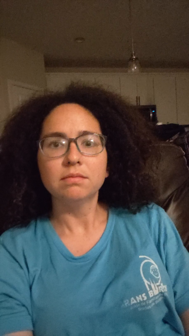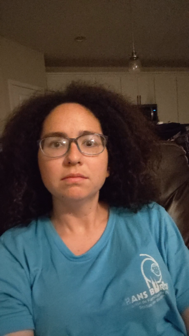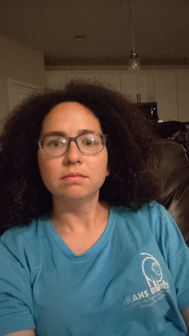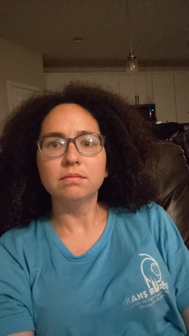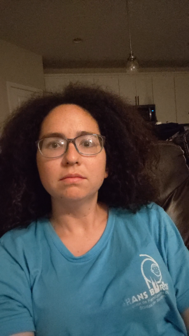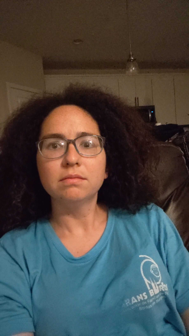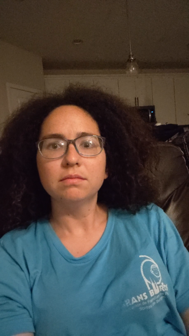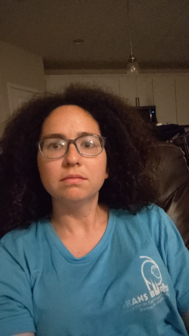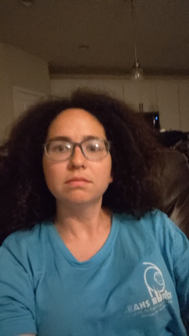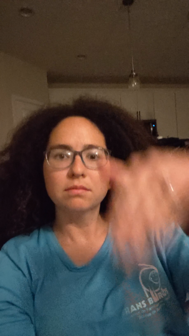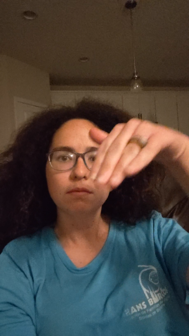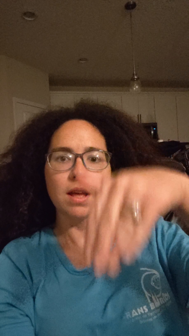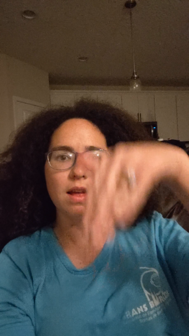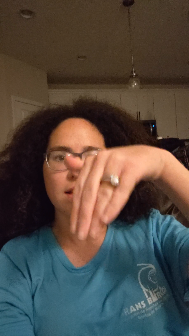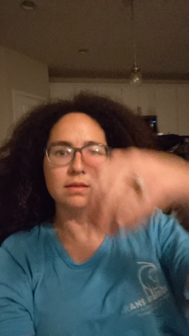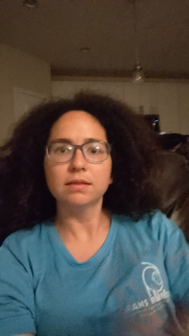doctor